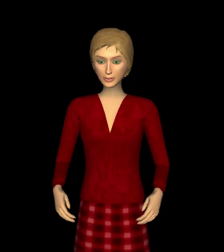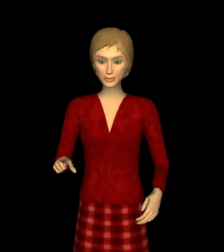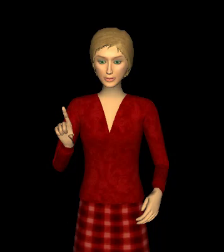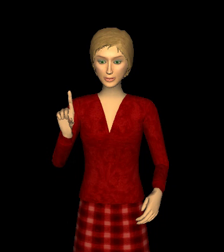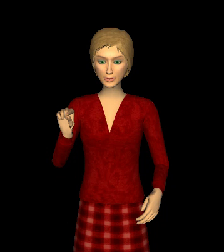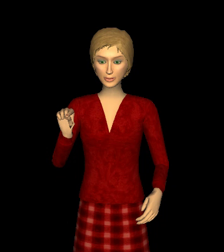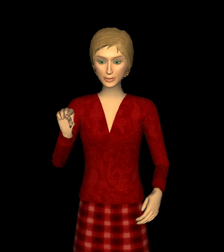20